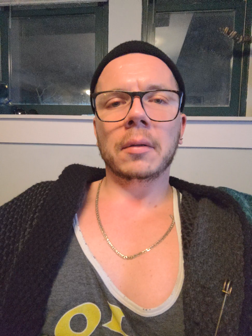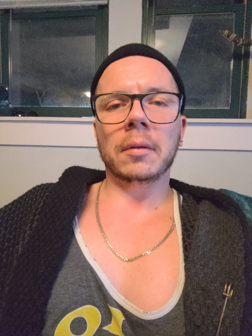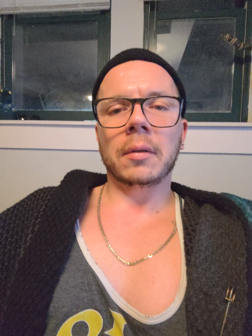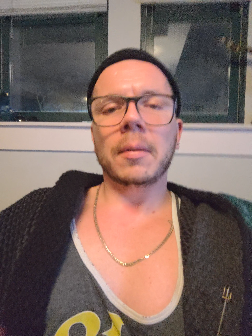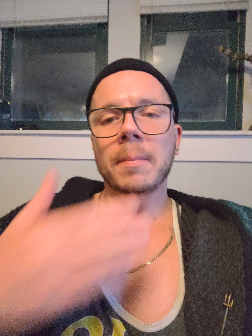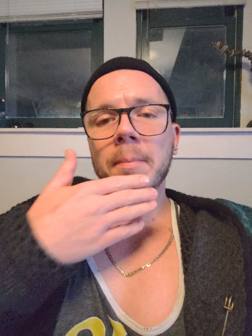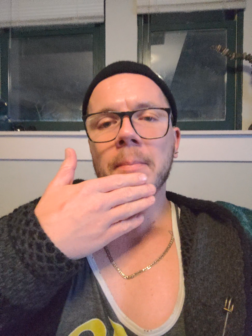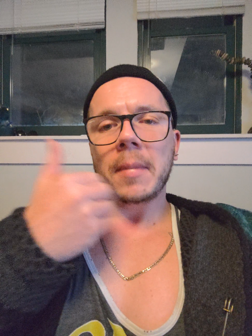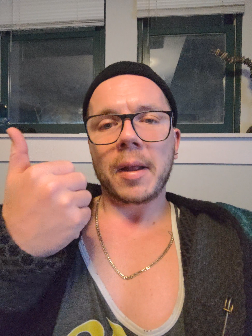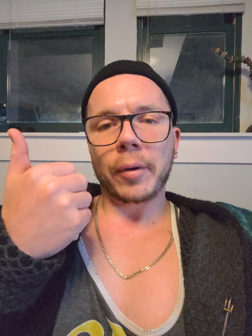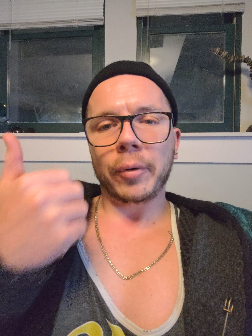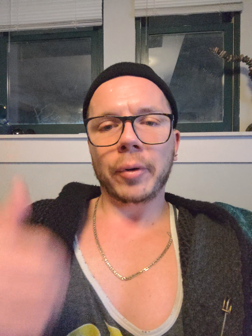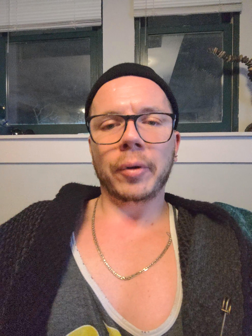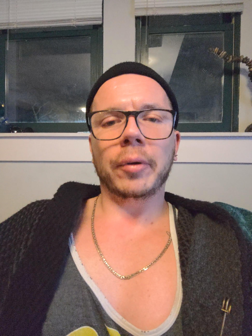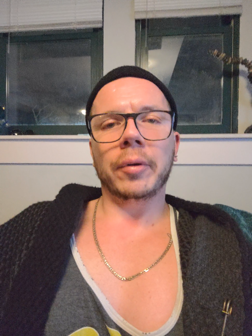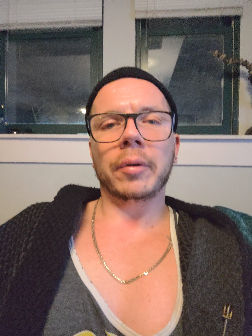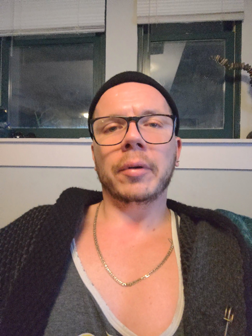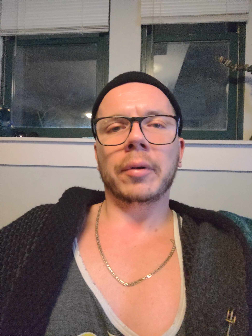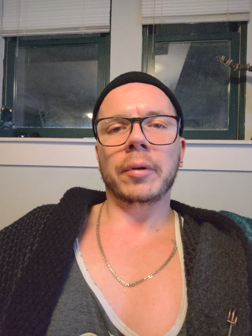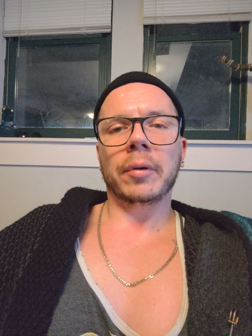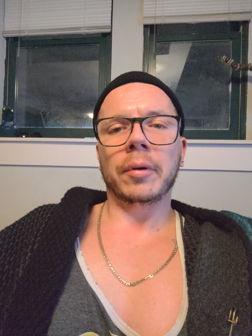better